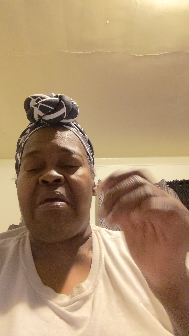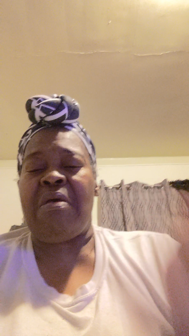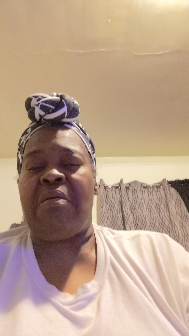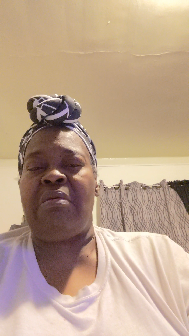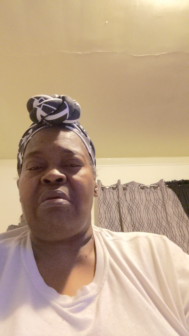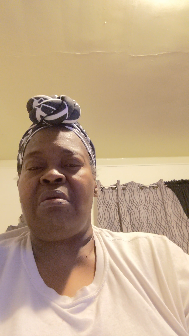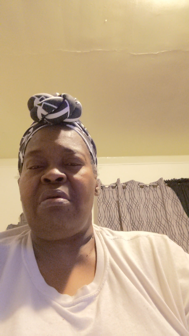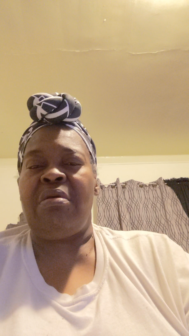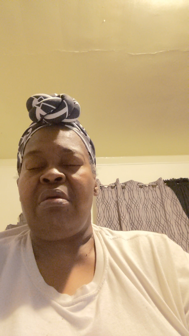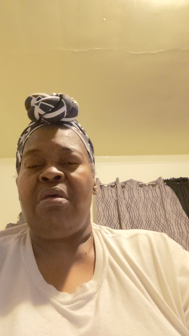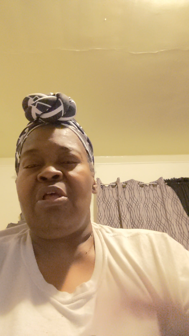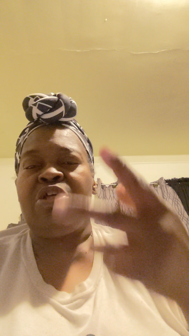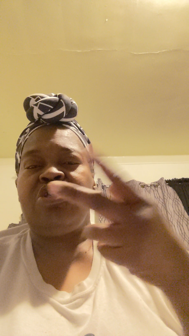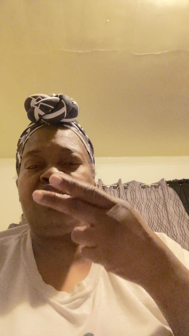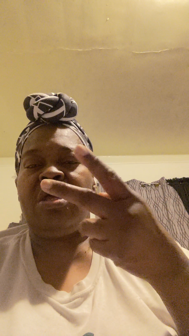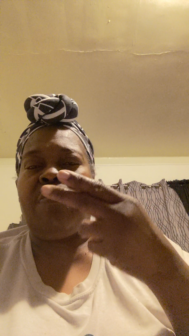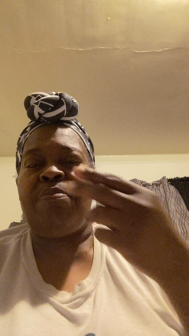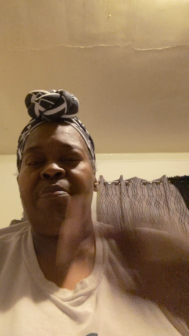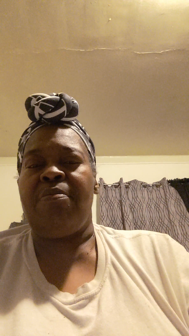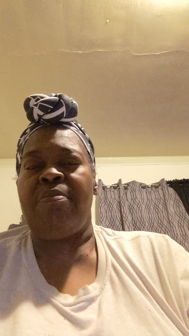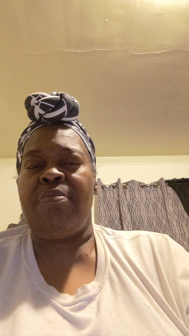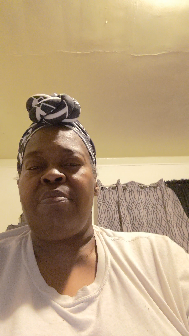sheep